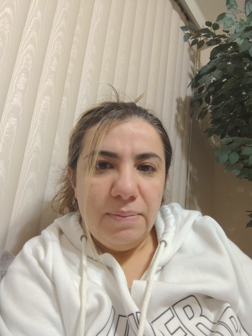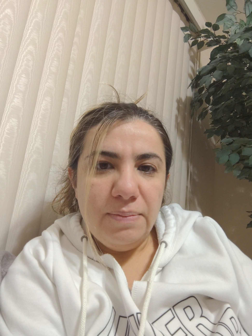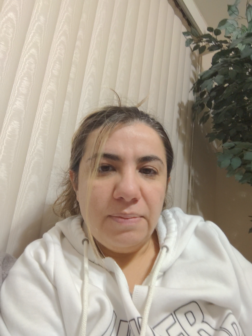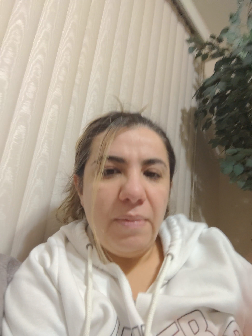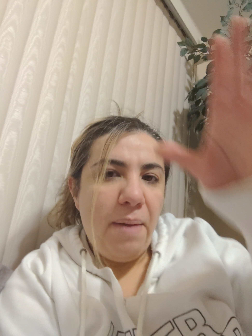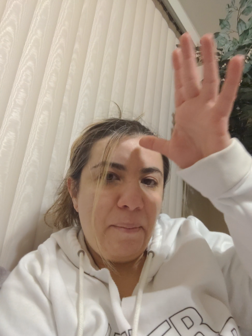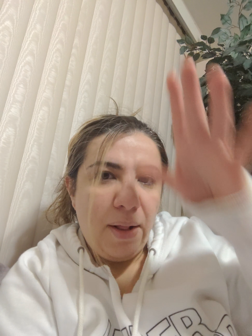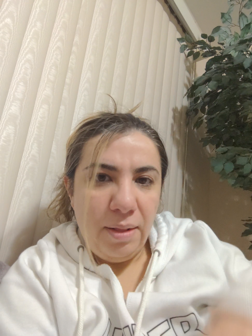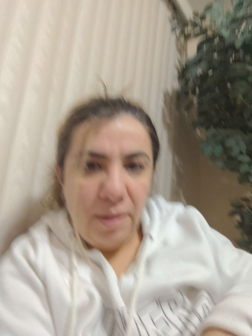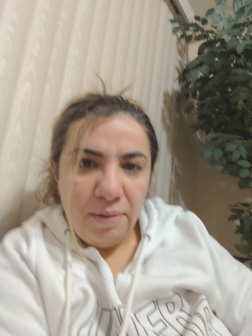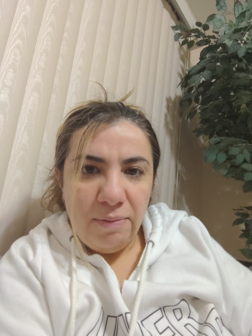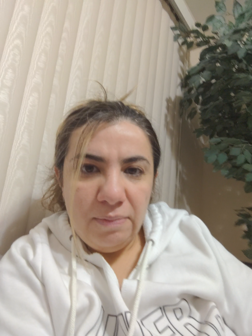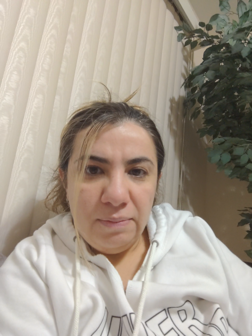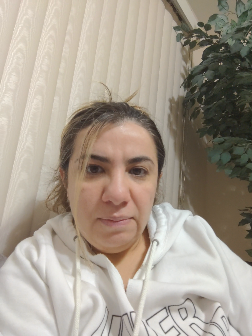man